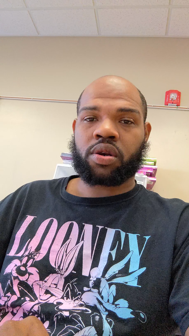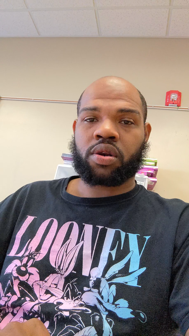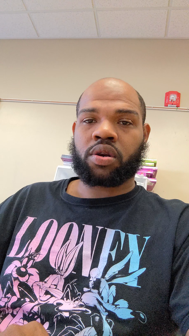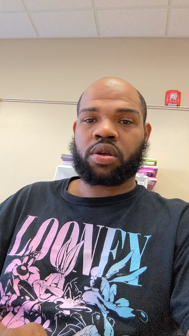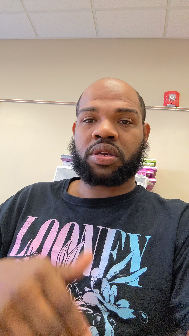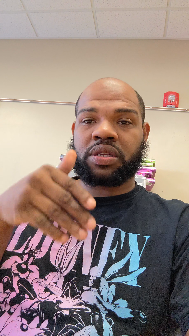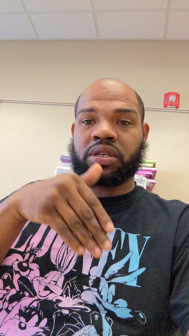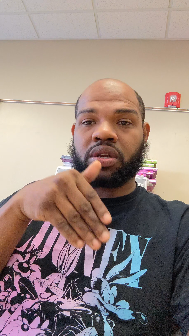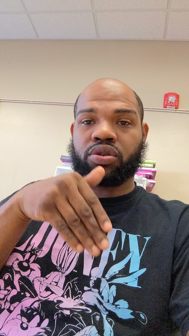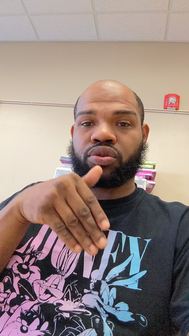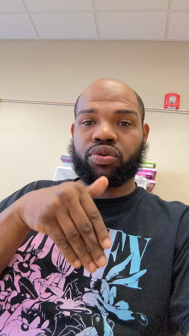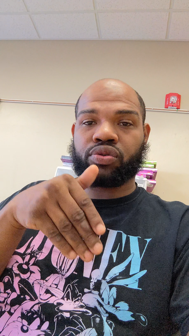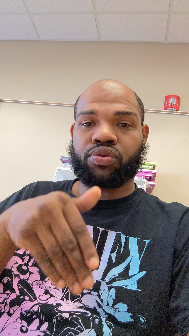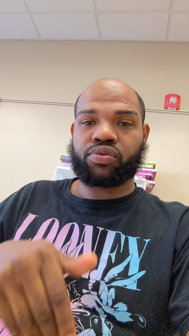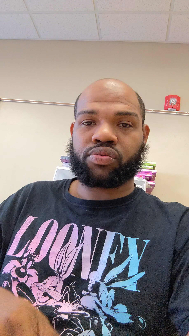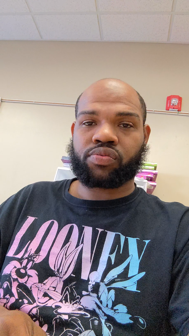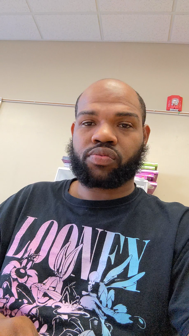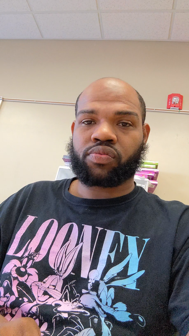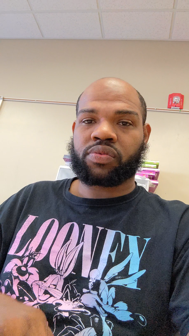doctor